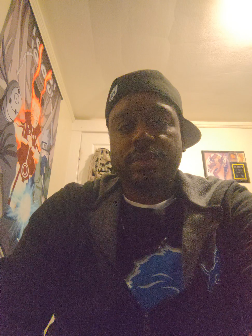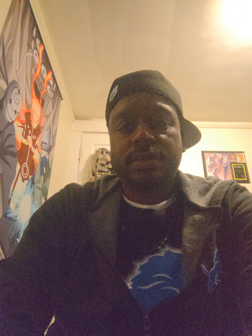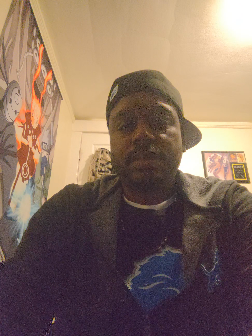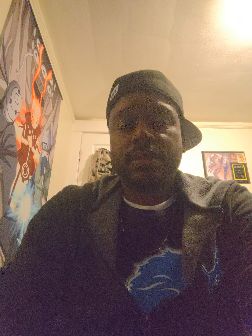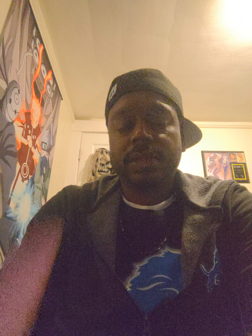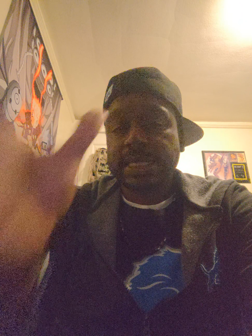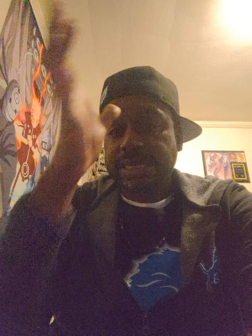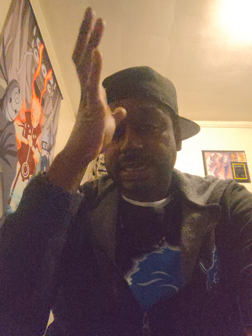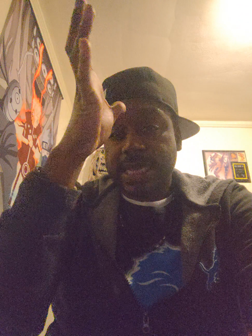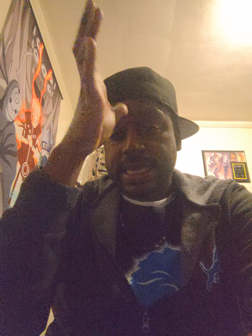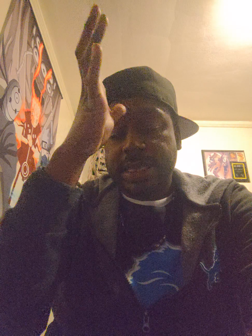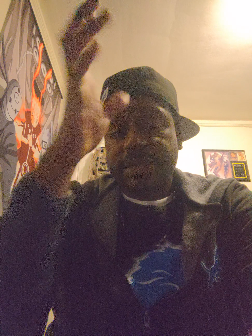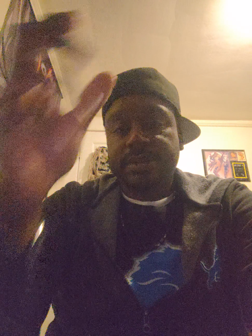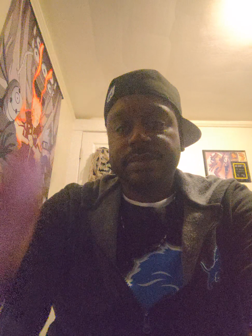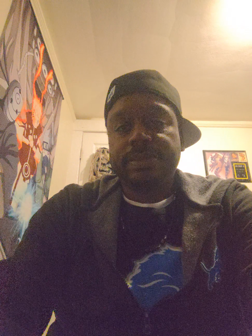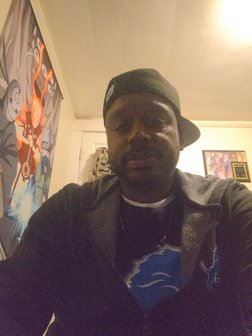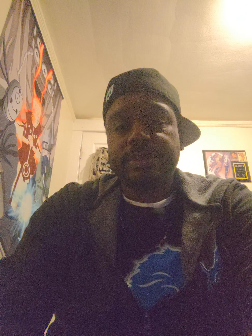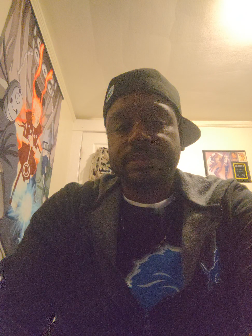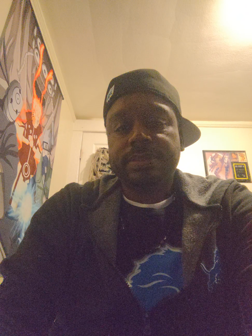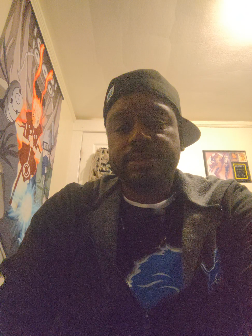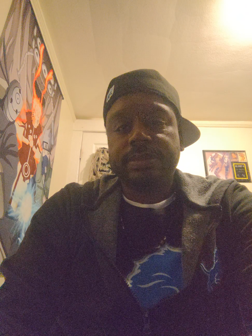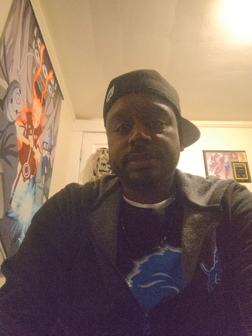dad